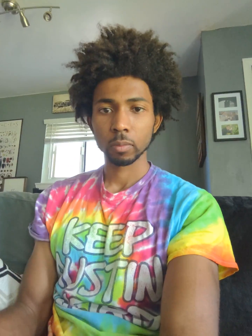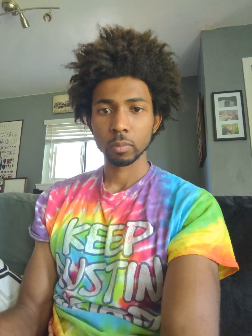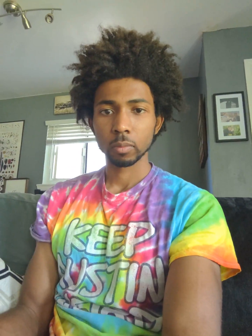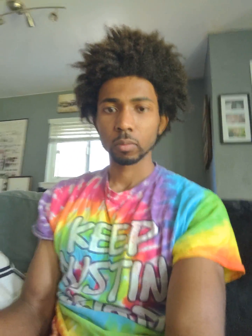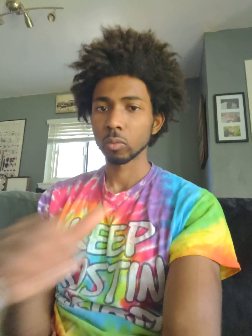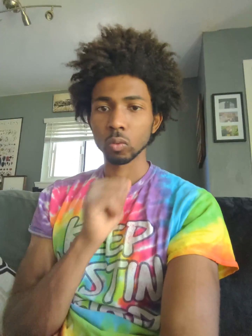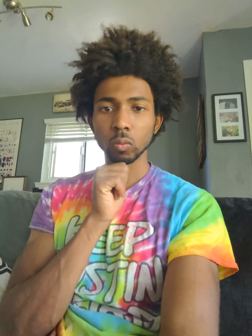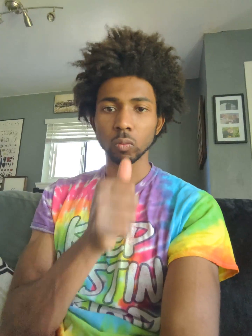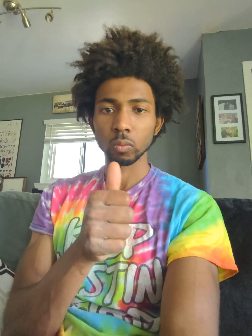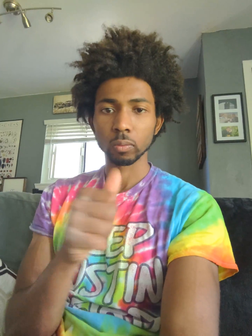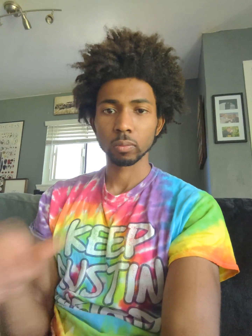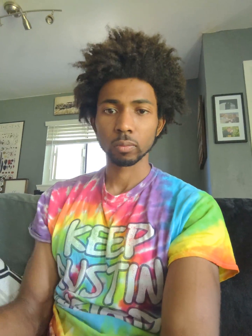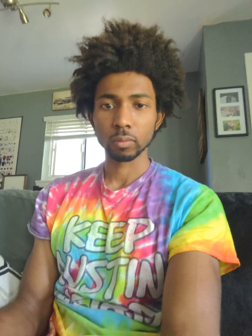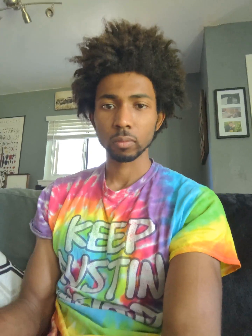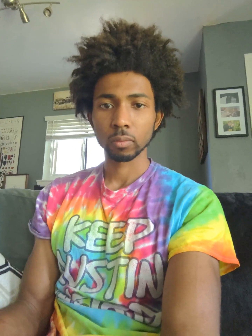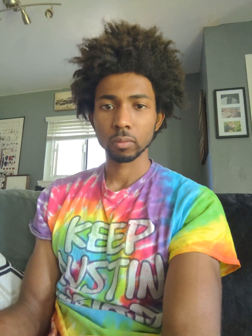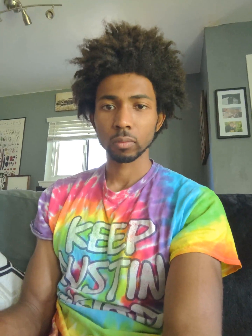don't